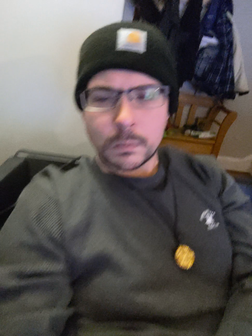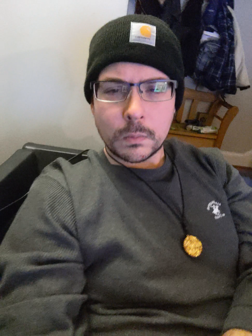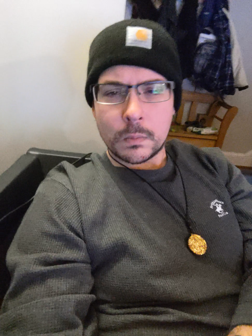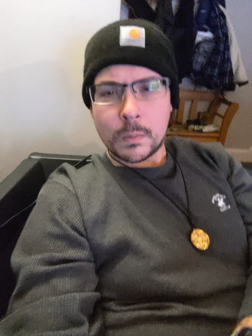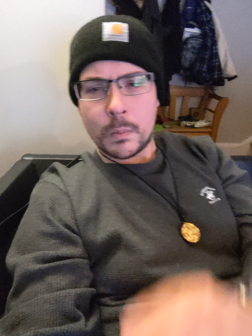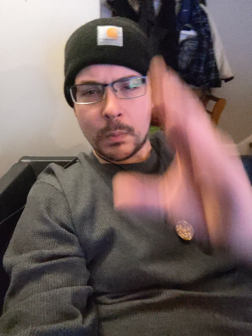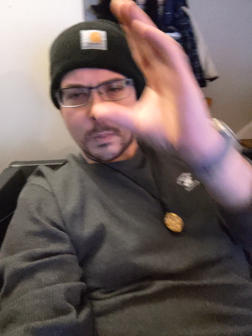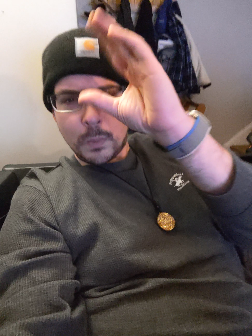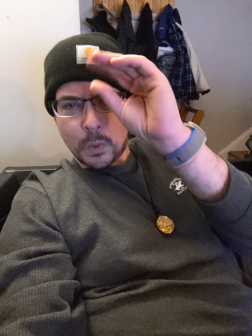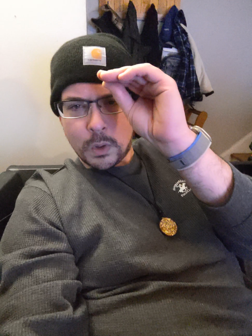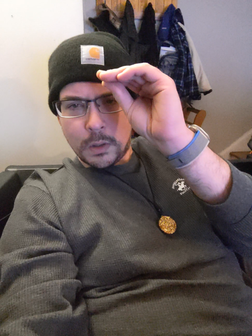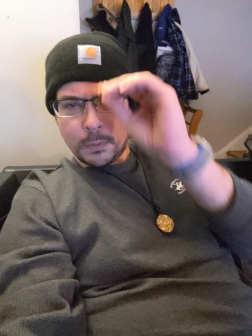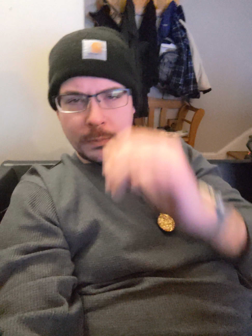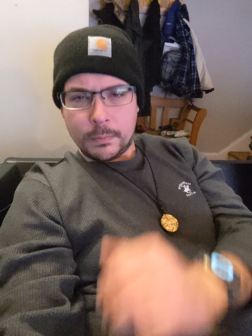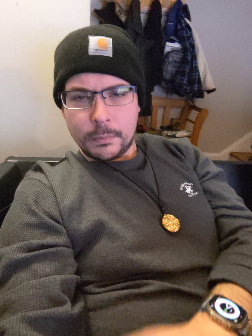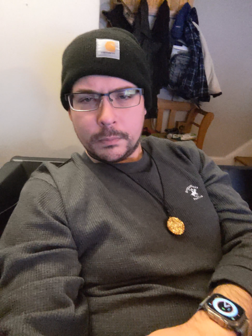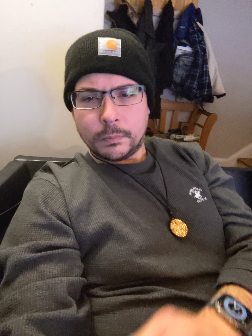boy